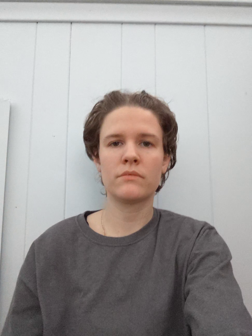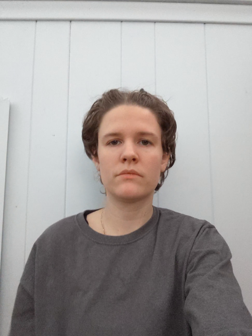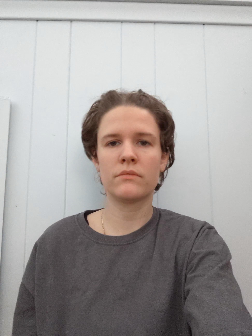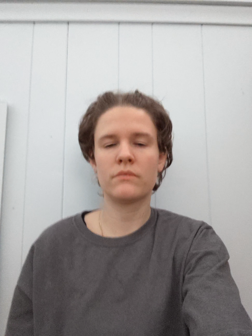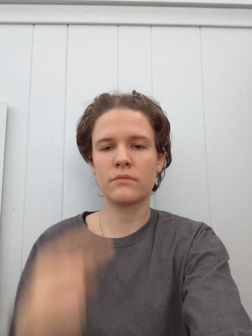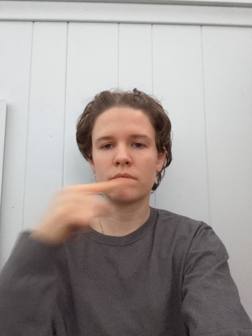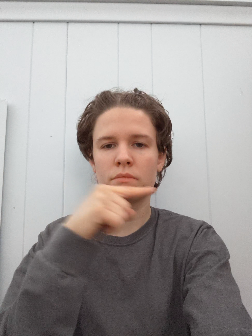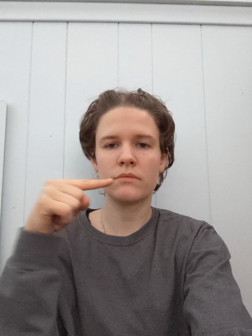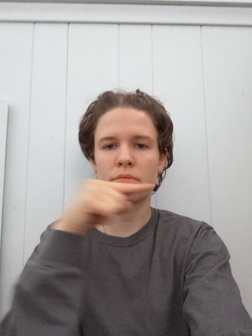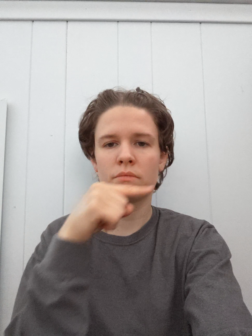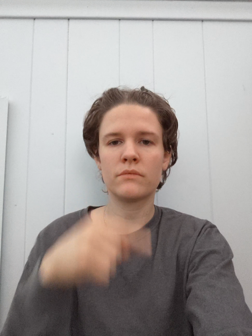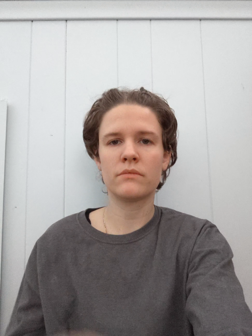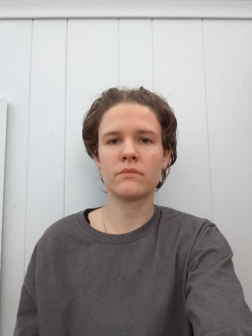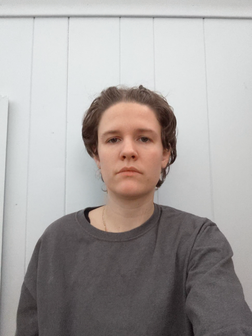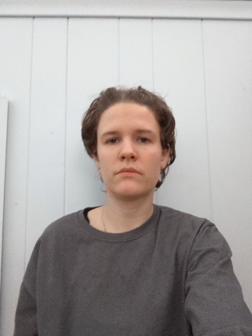toothbrush